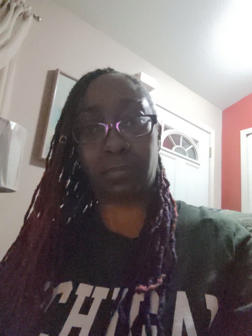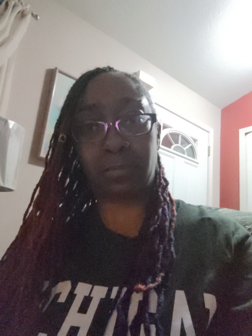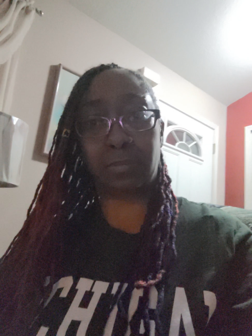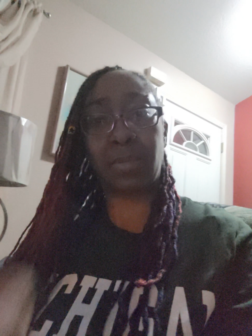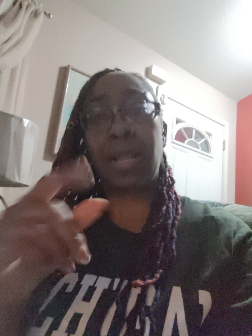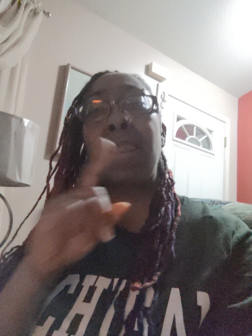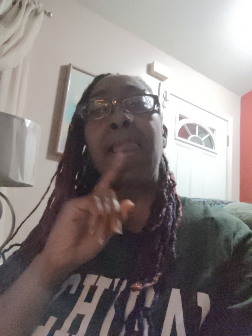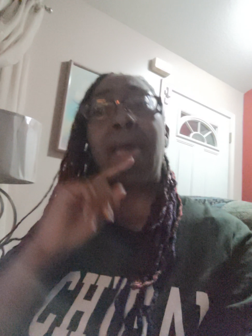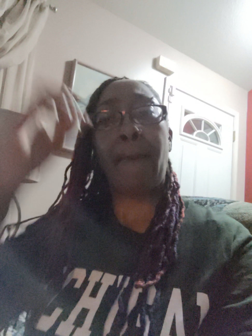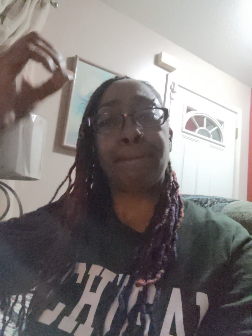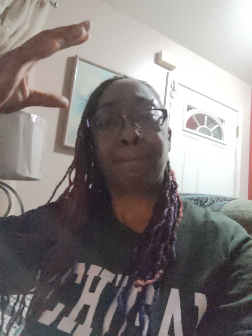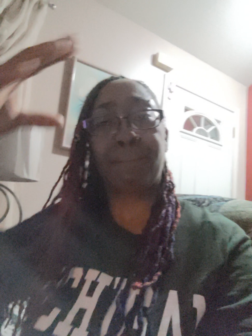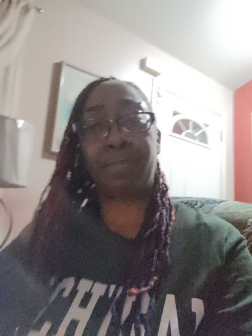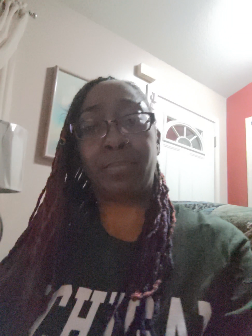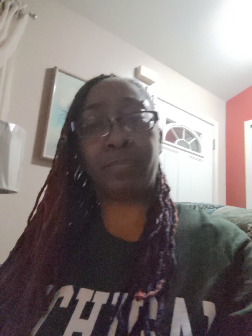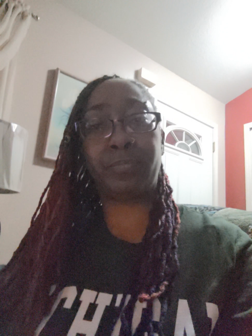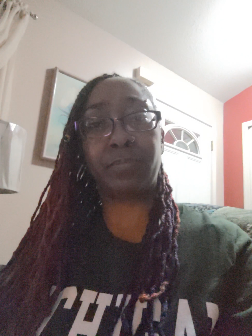lamp